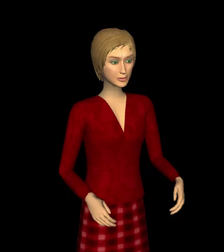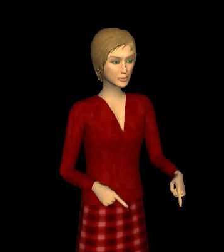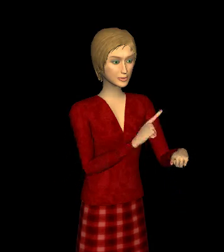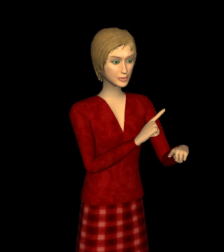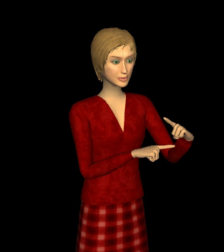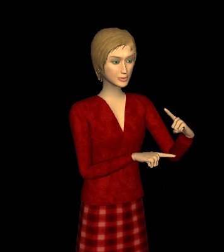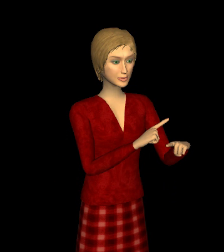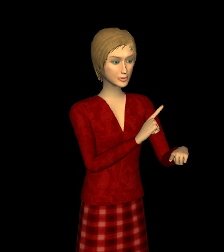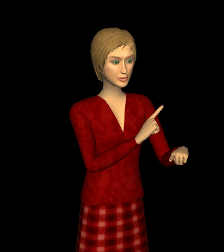هدايا